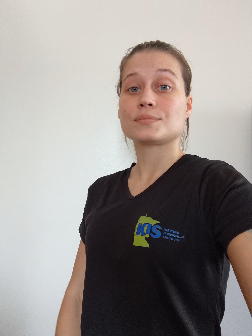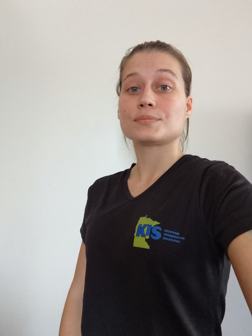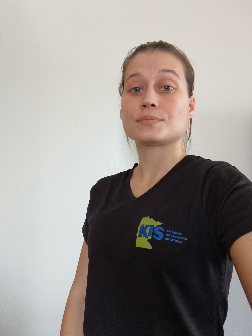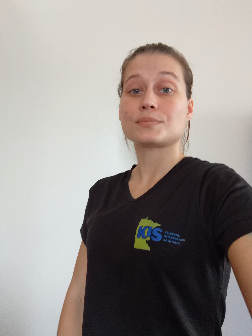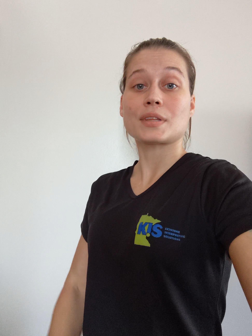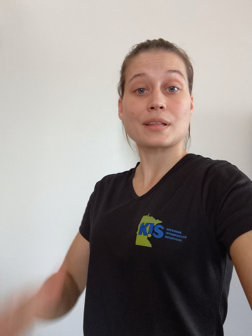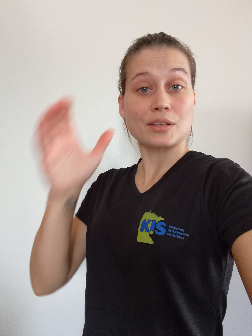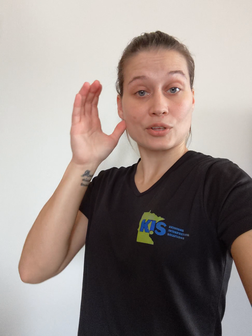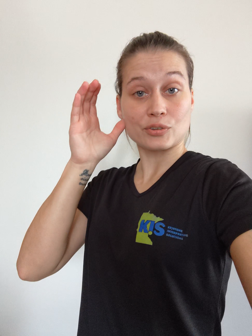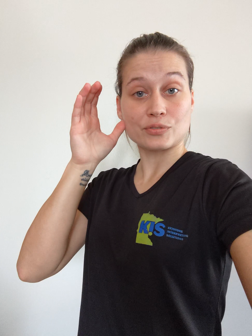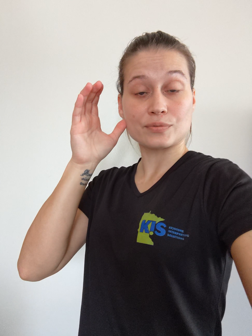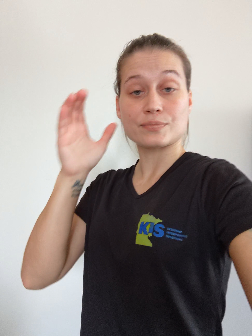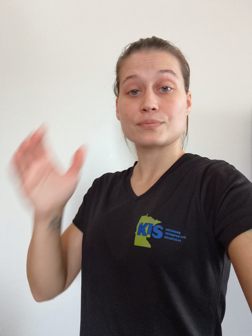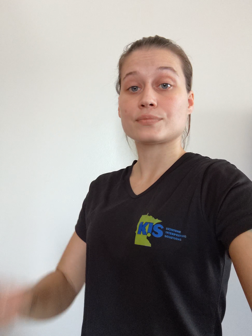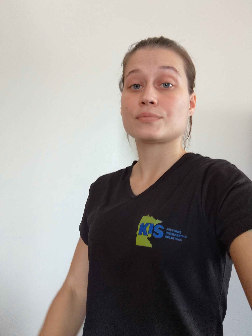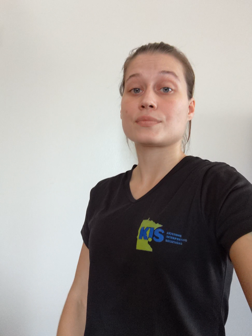hear